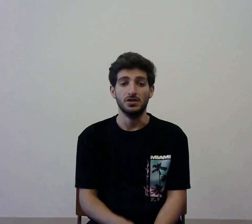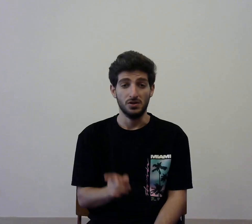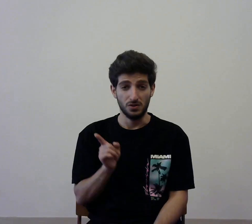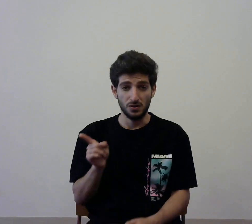O